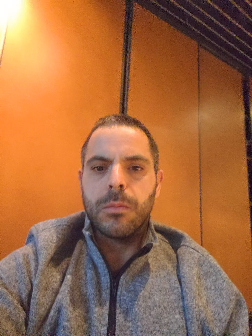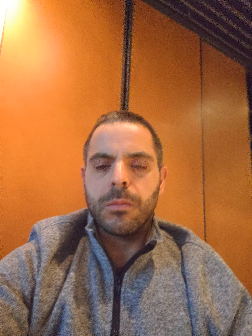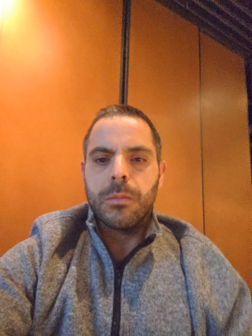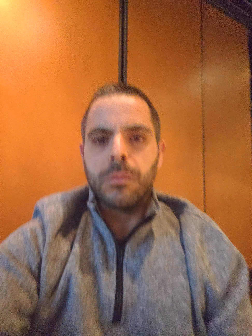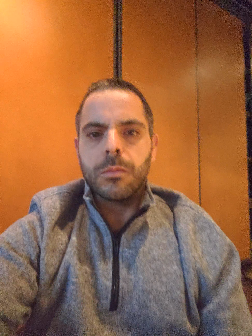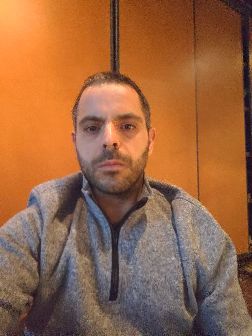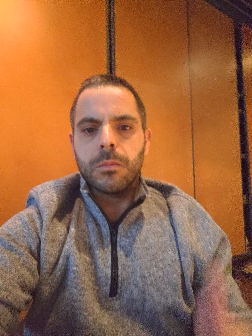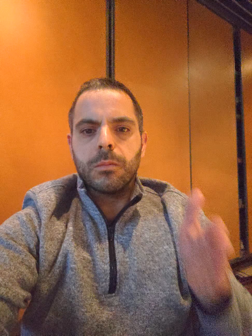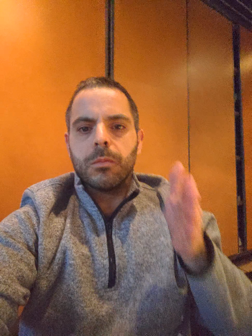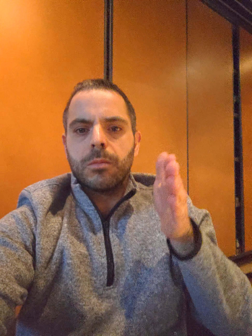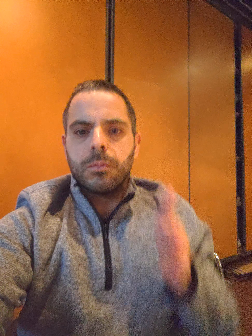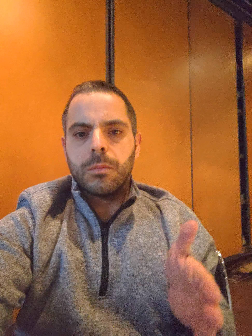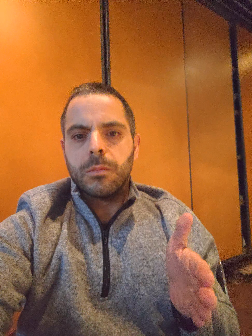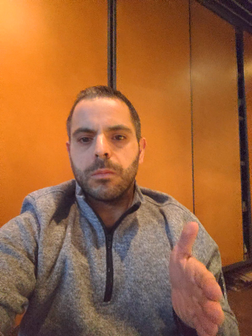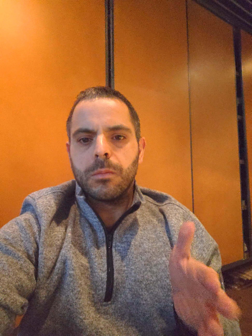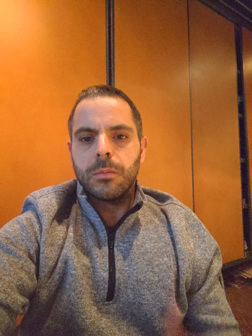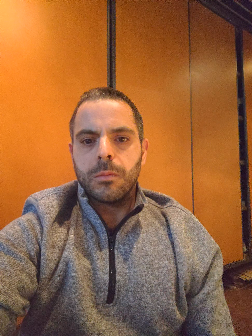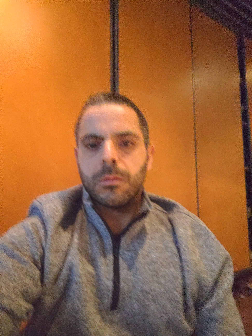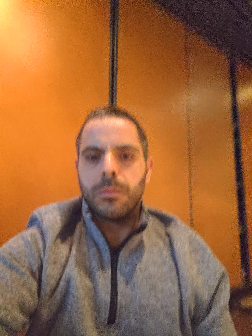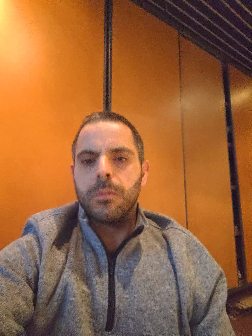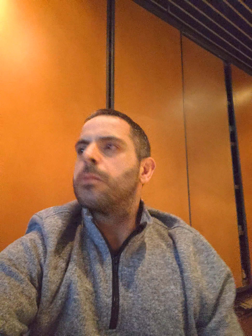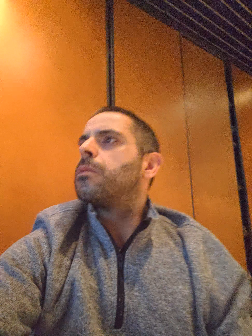beside